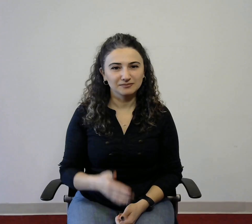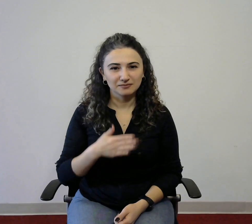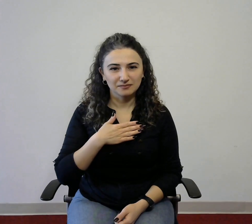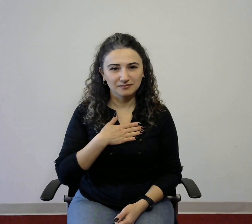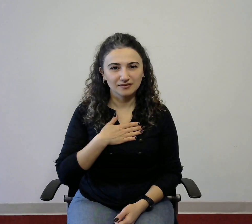mən